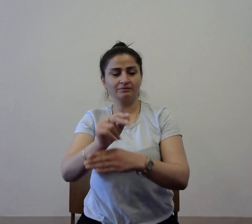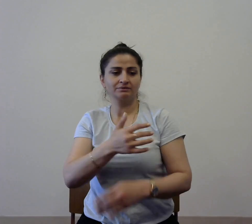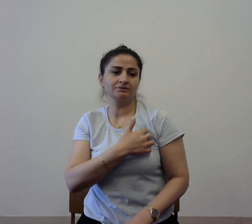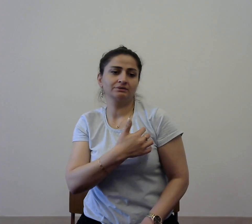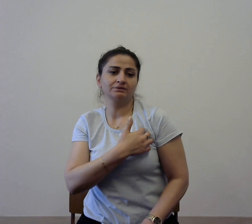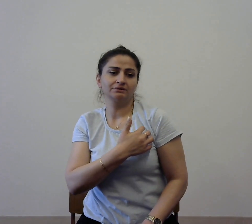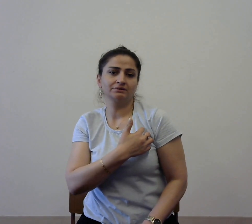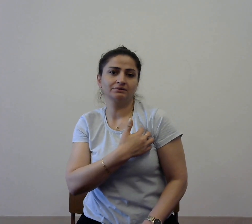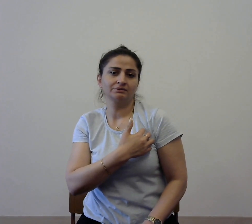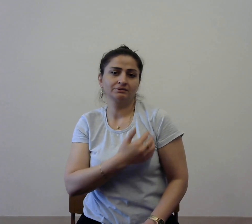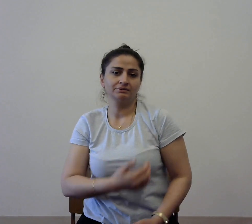istəmək